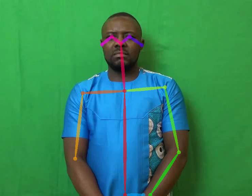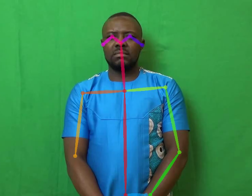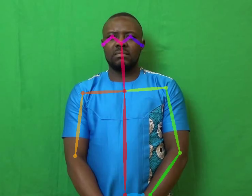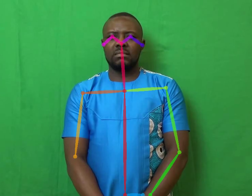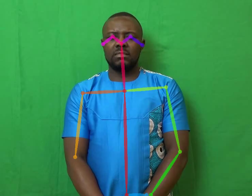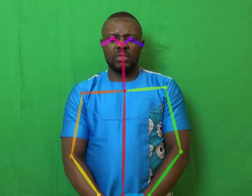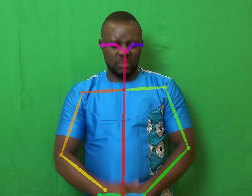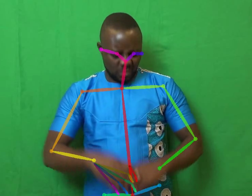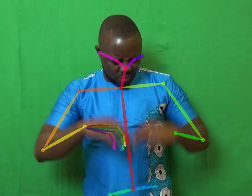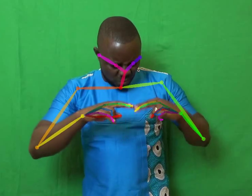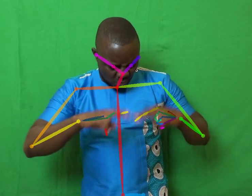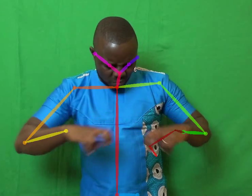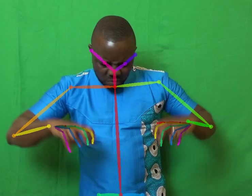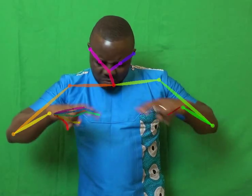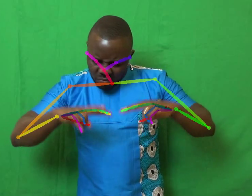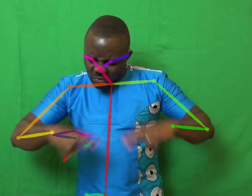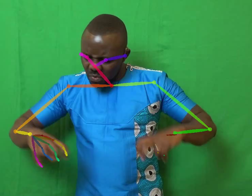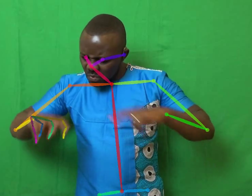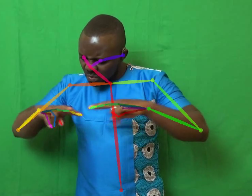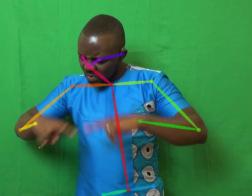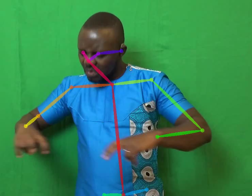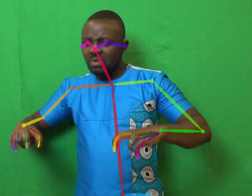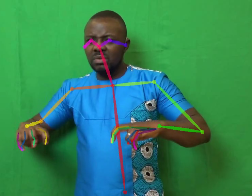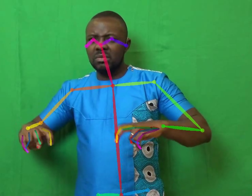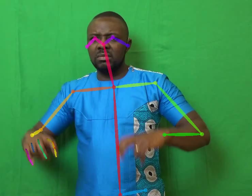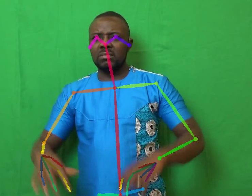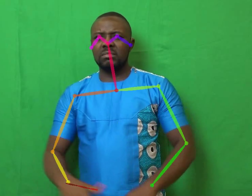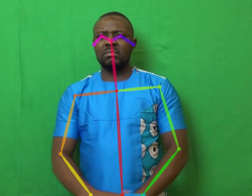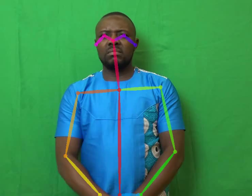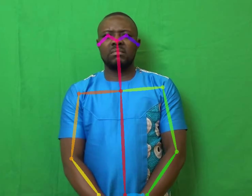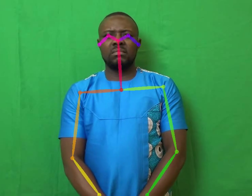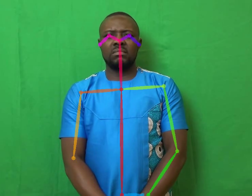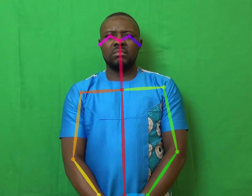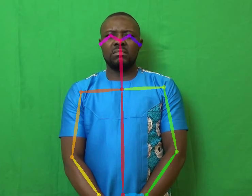research